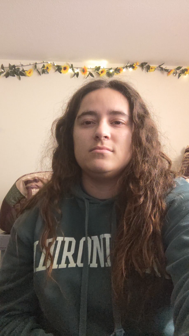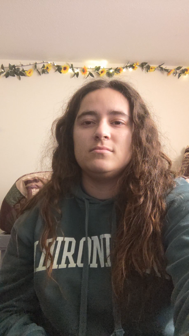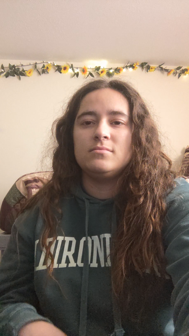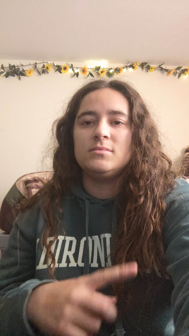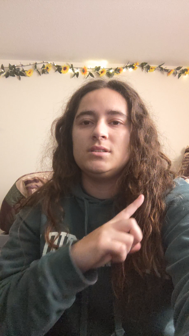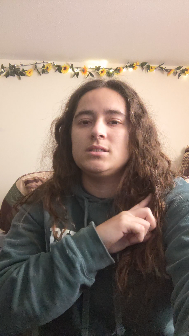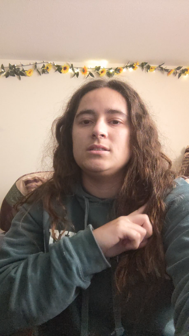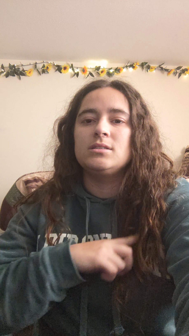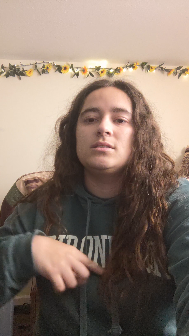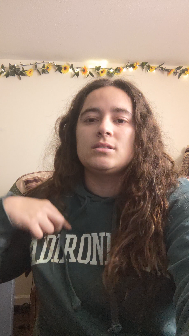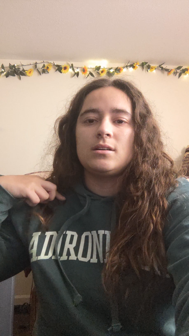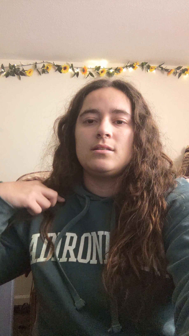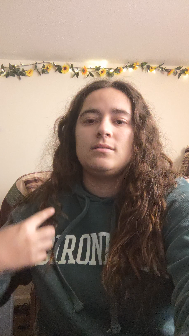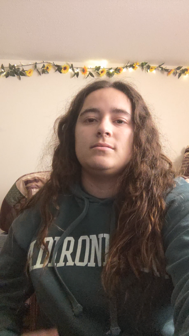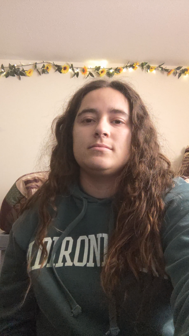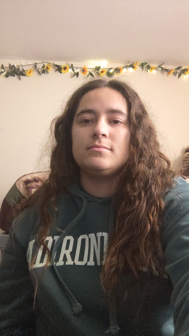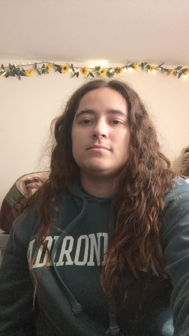necklace